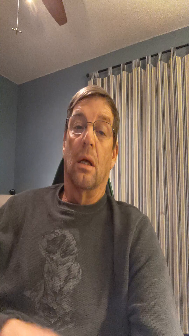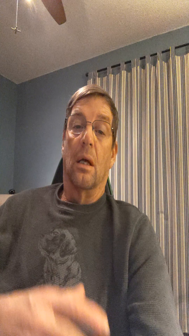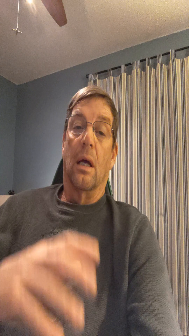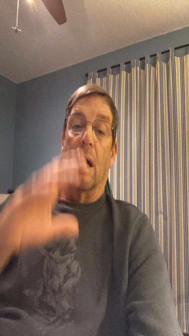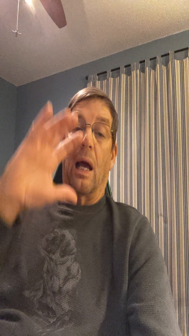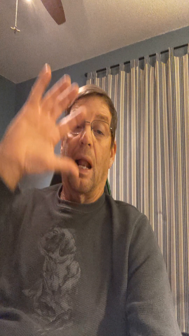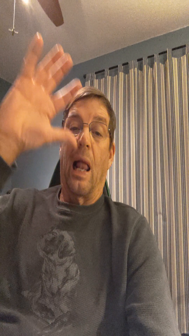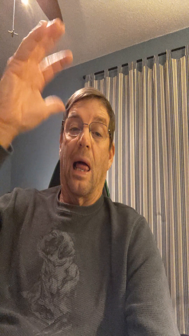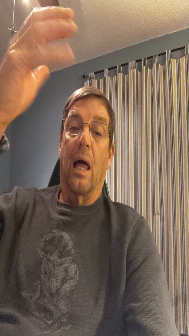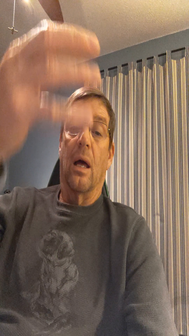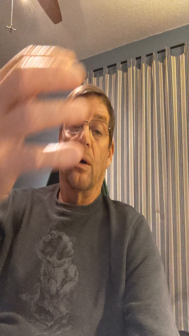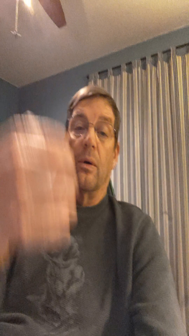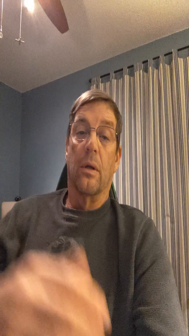cloud